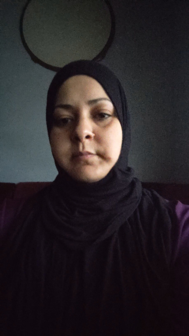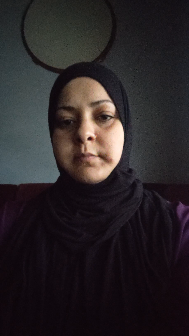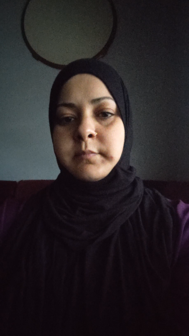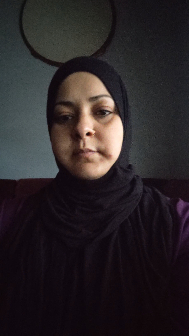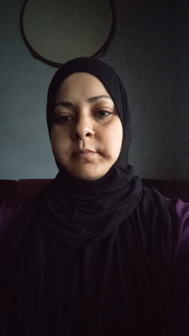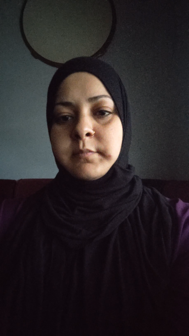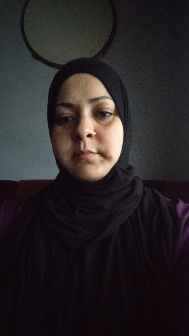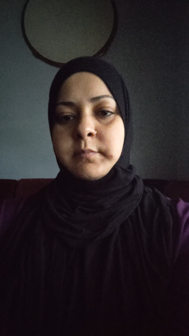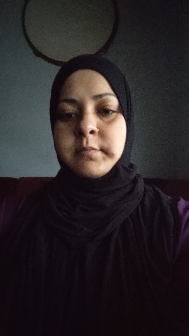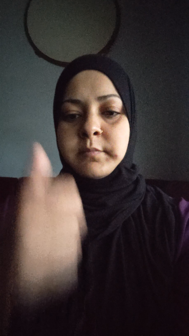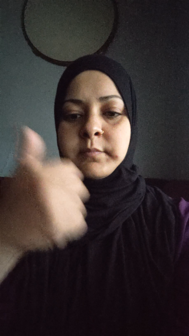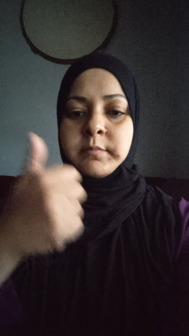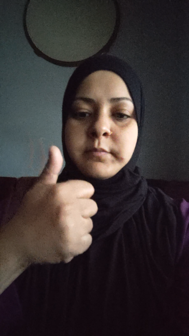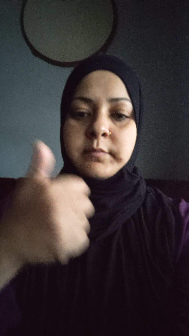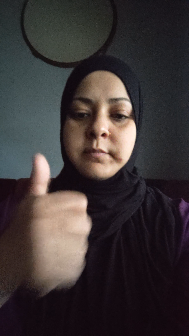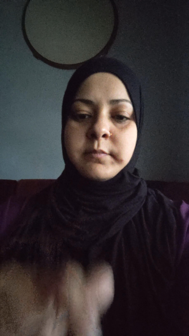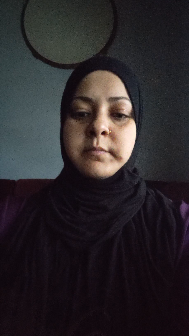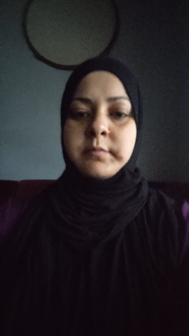help